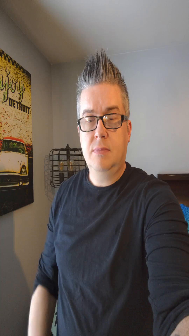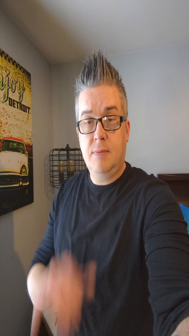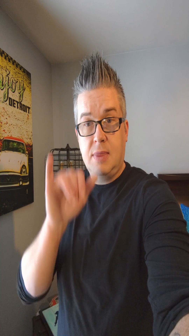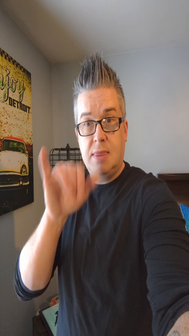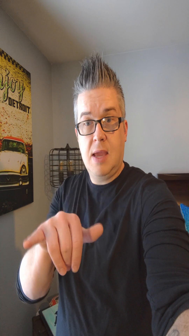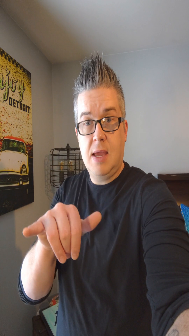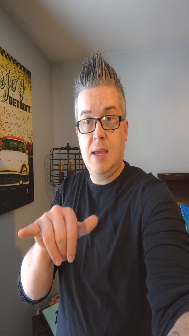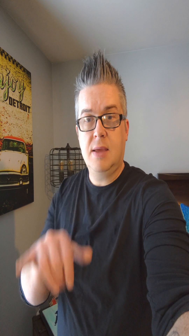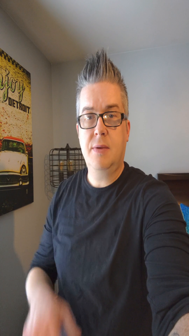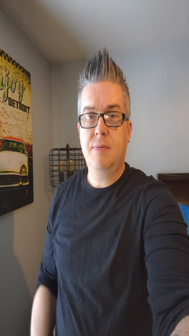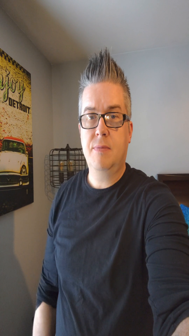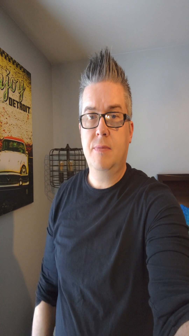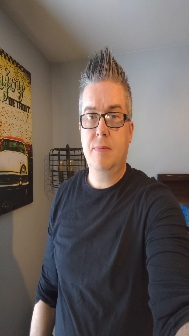that